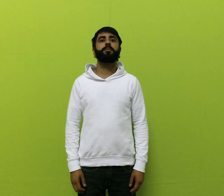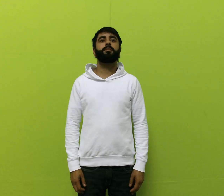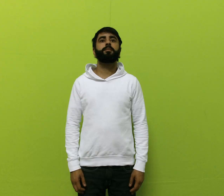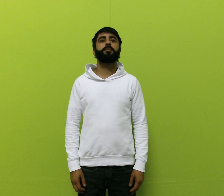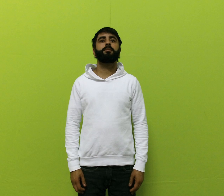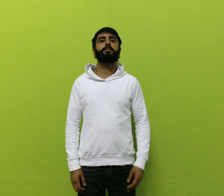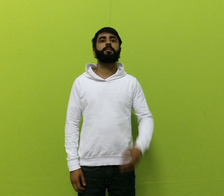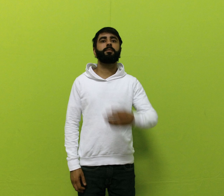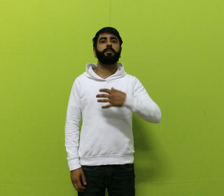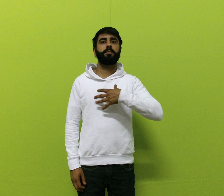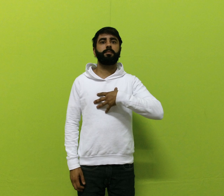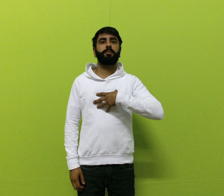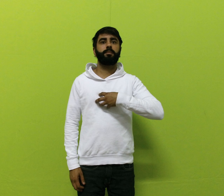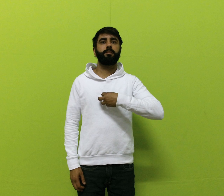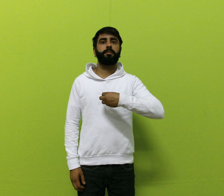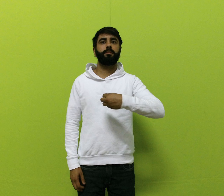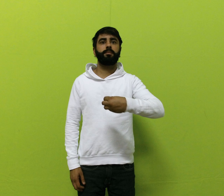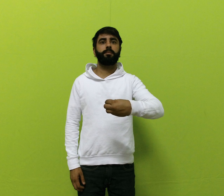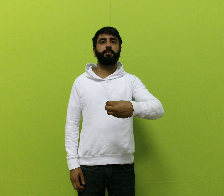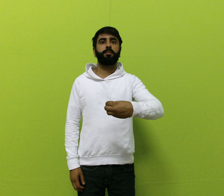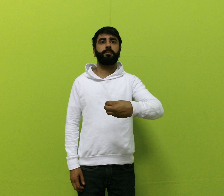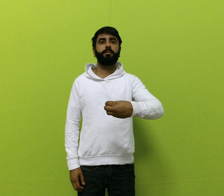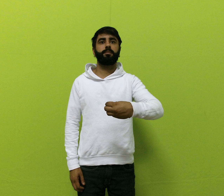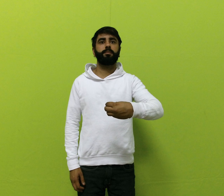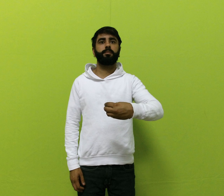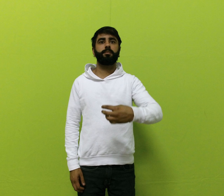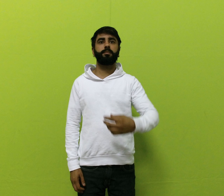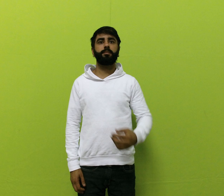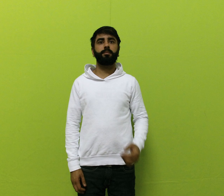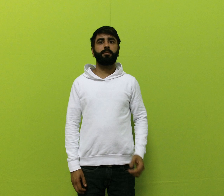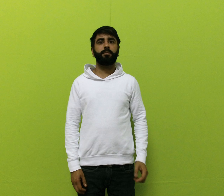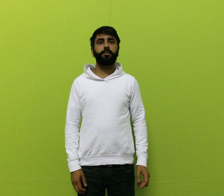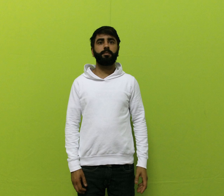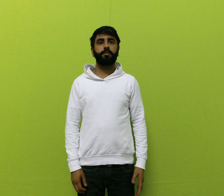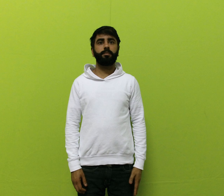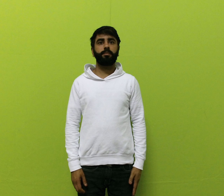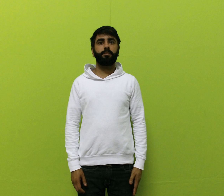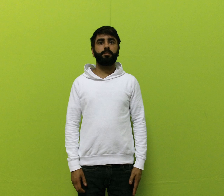filho